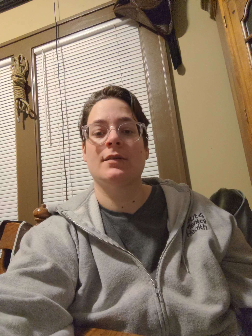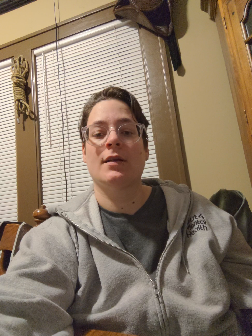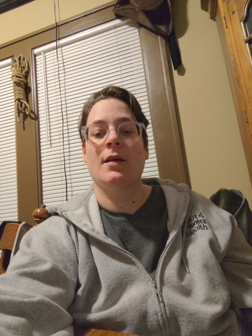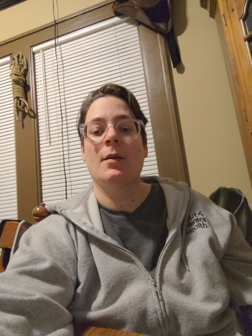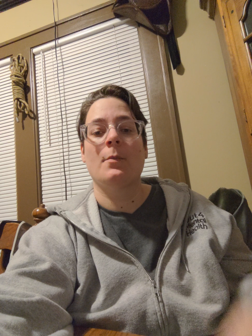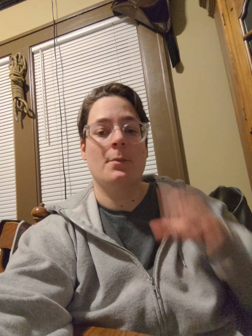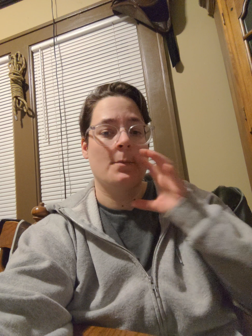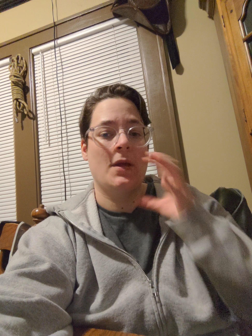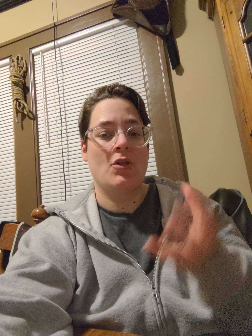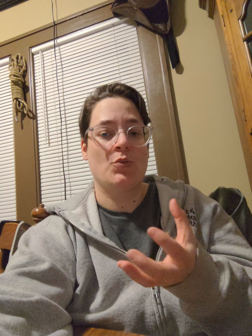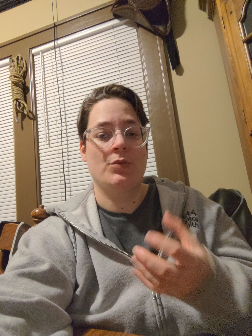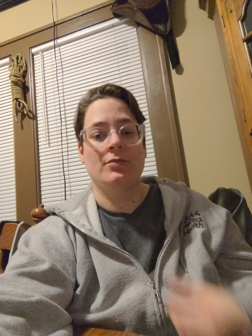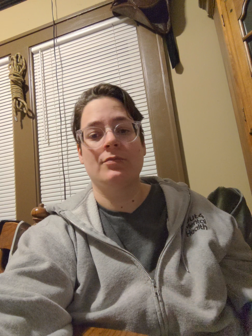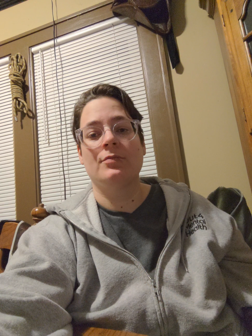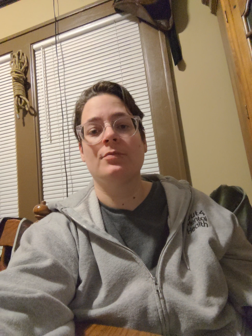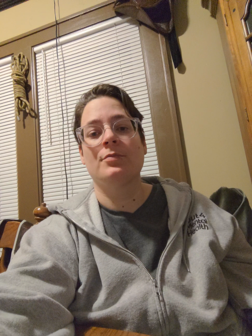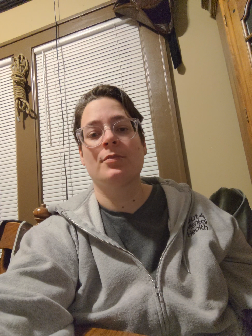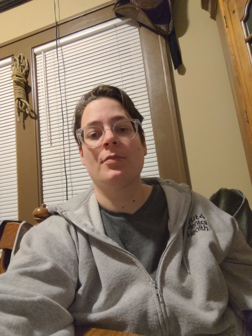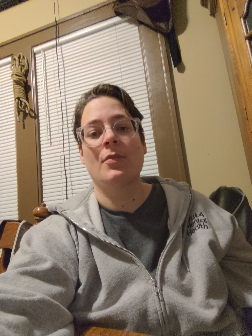balloon